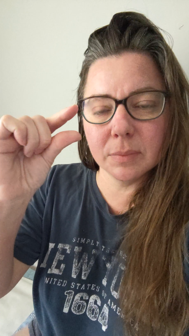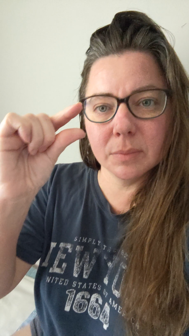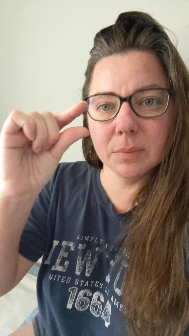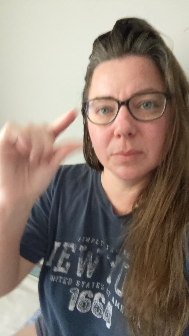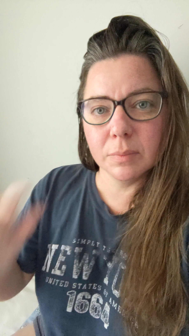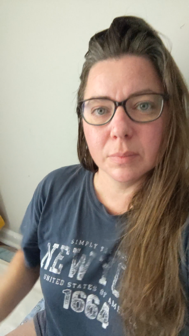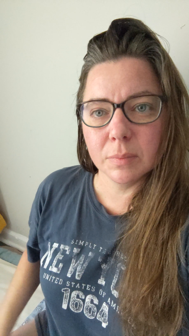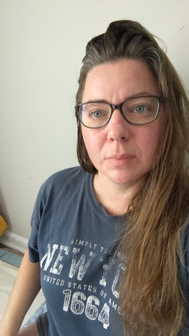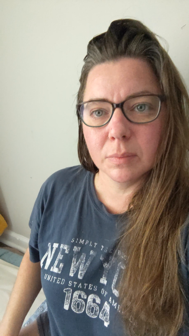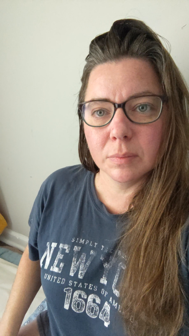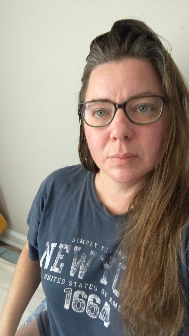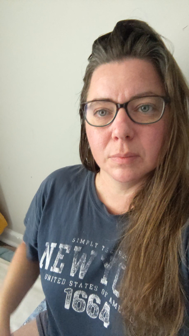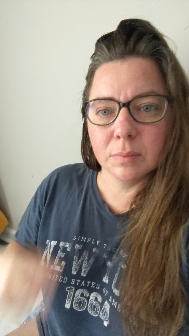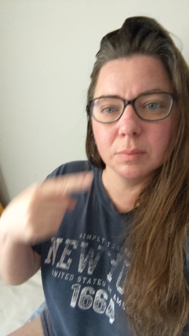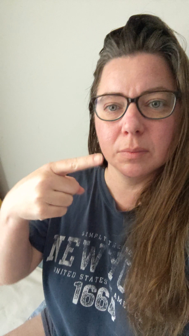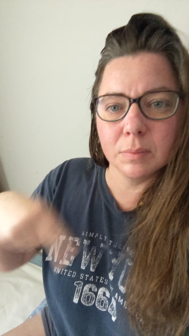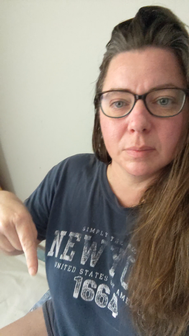cut